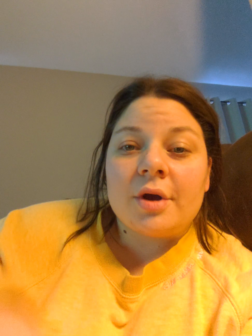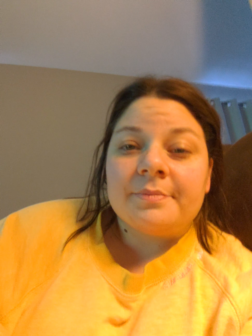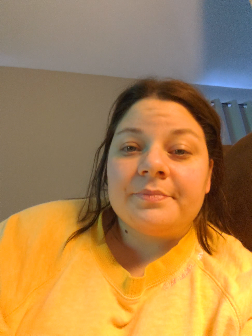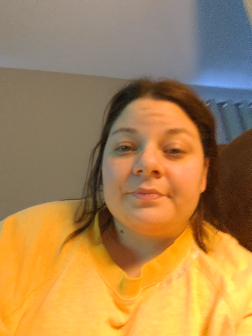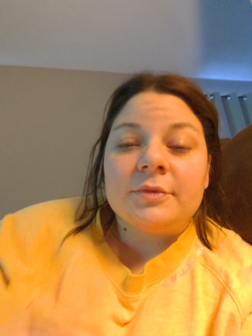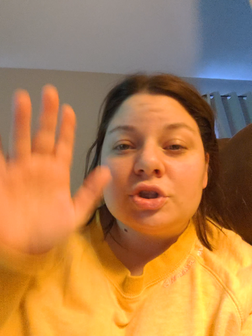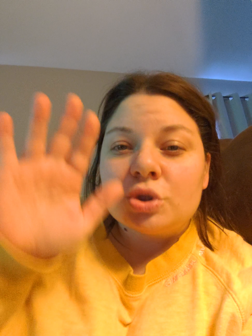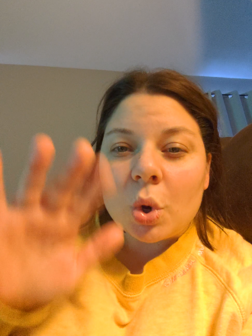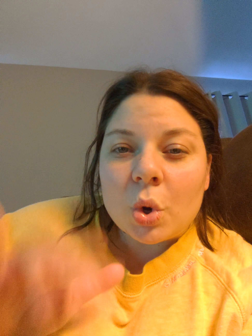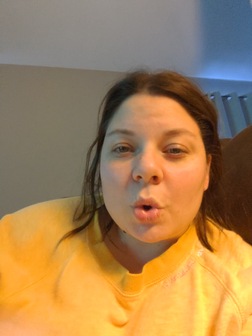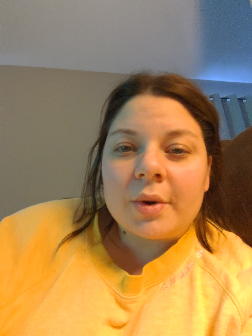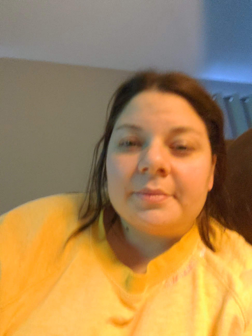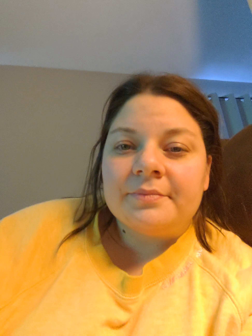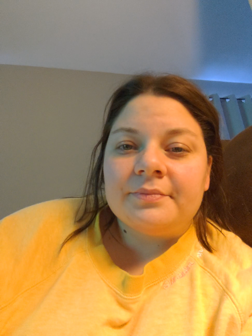snow